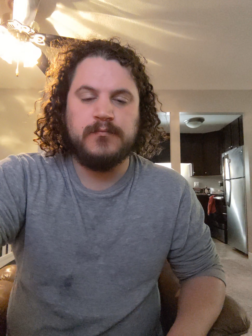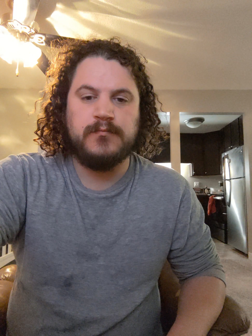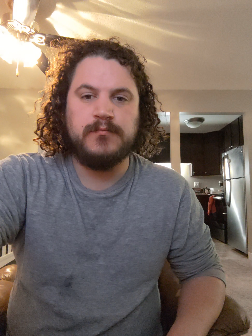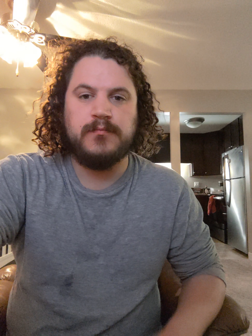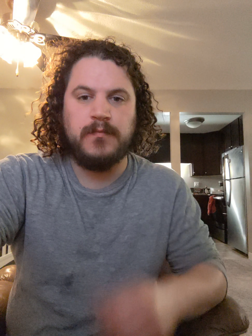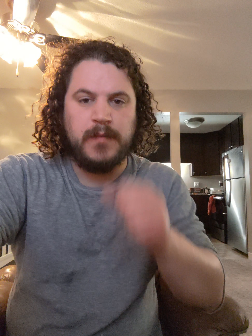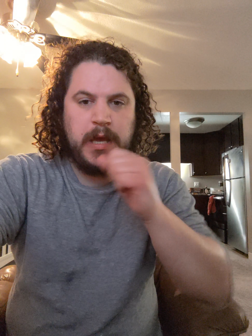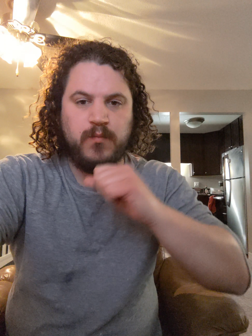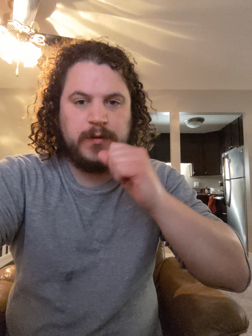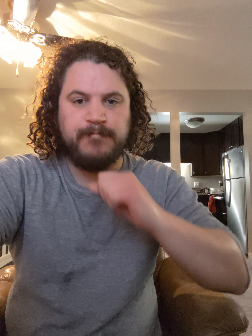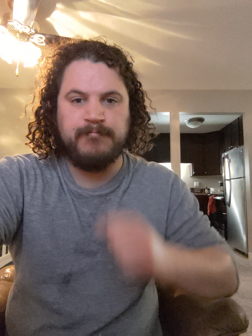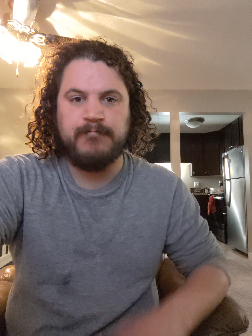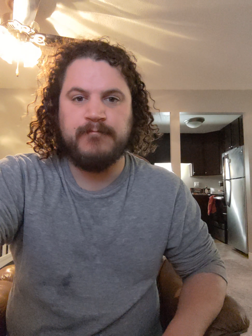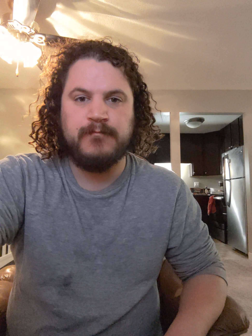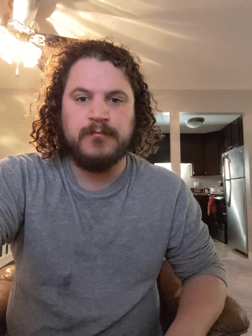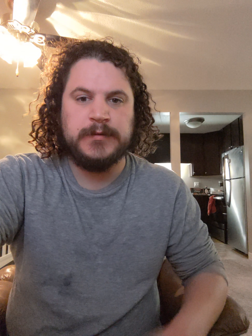ice cream